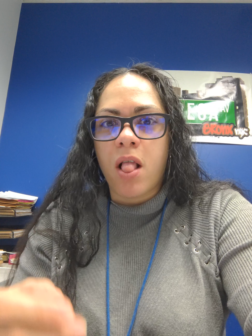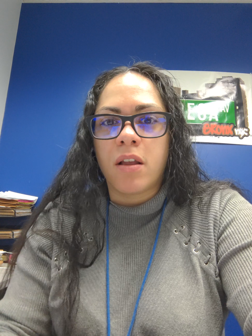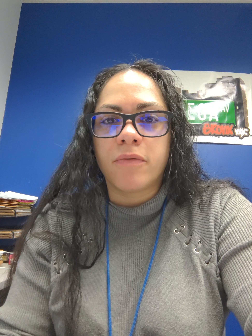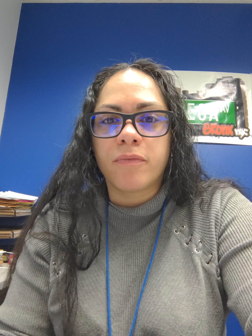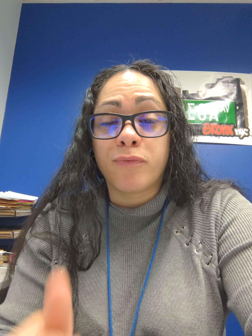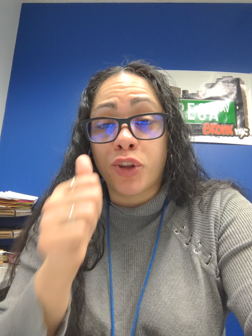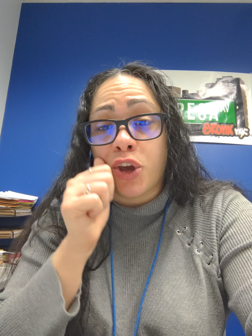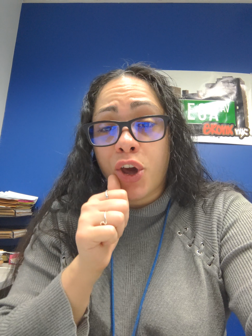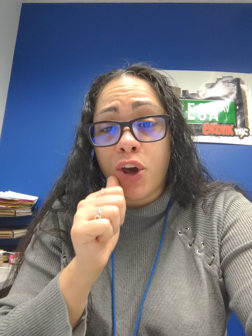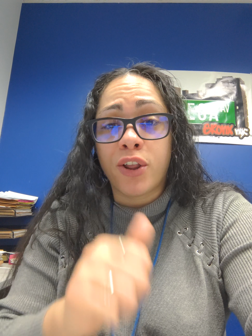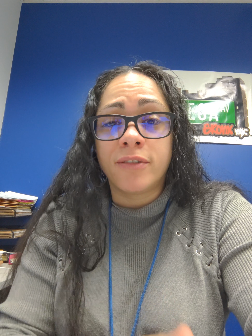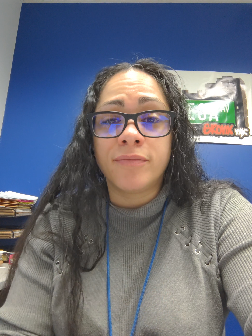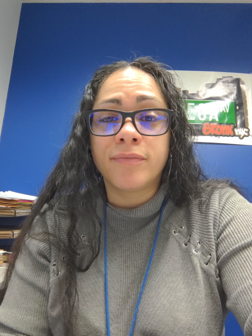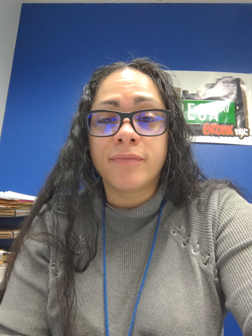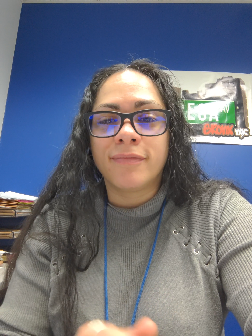girl